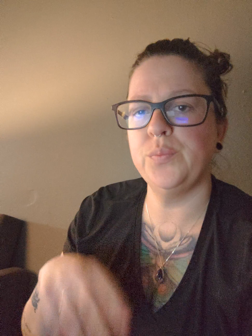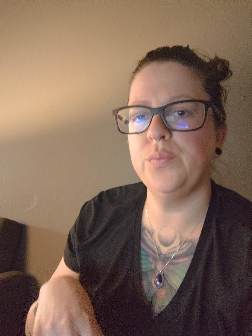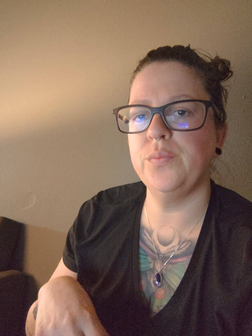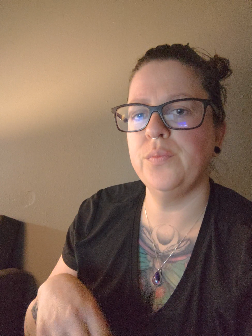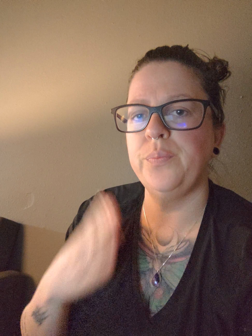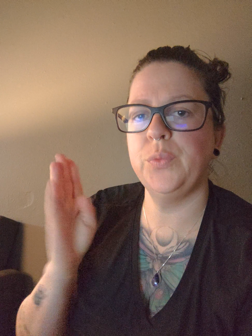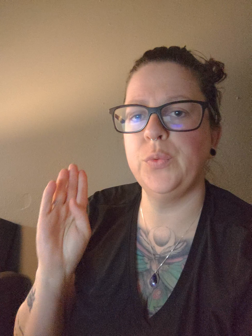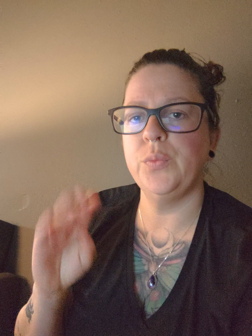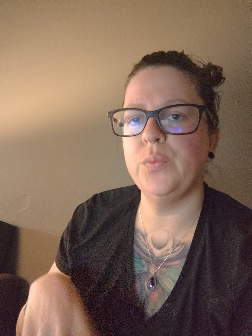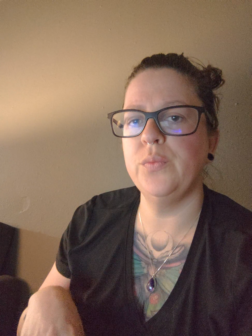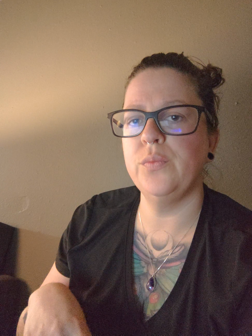blue